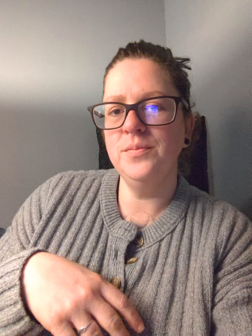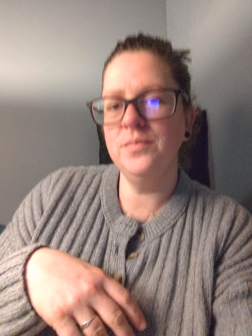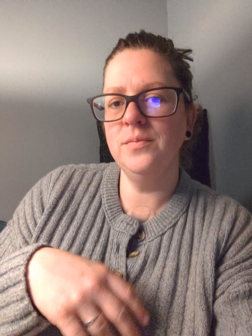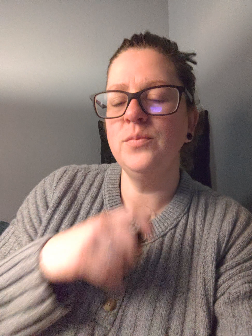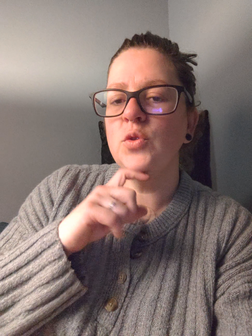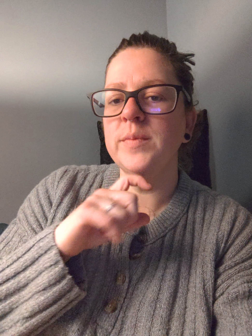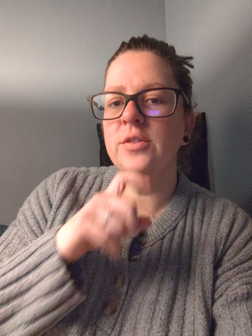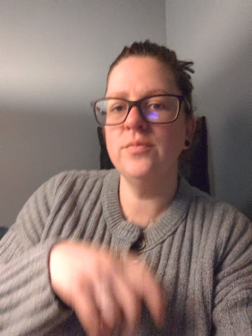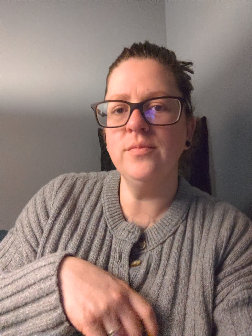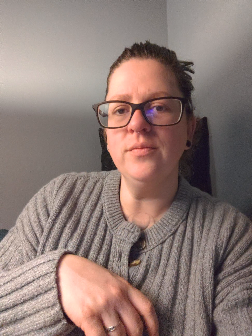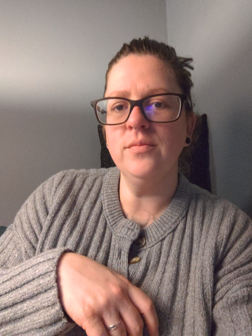garbage